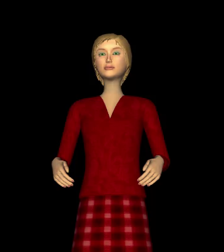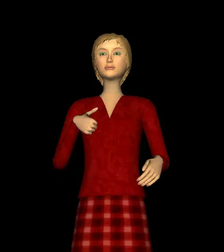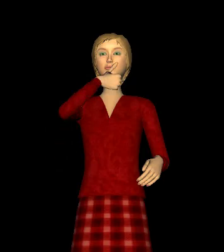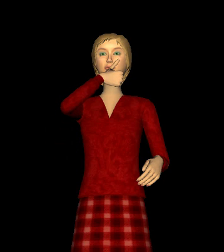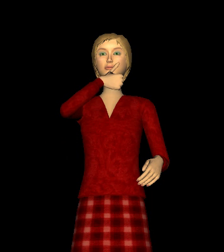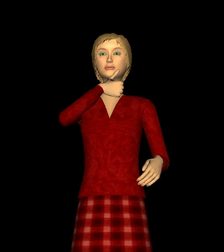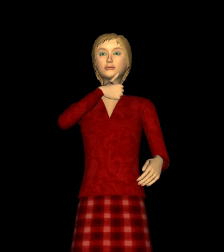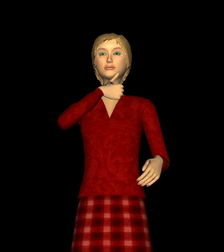ألم